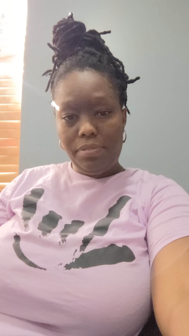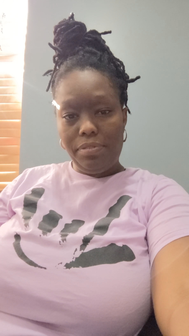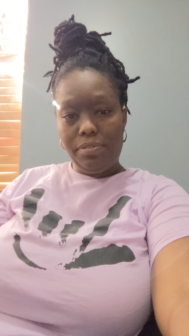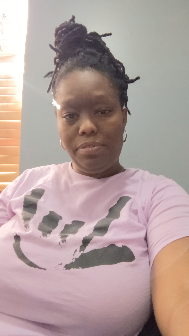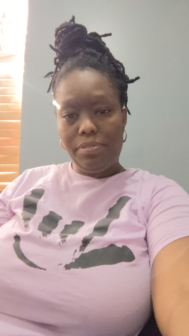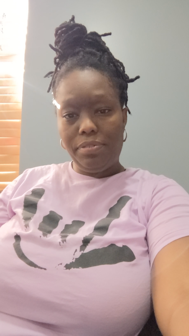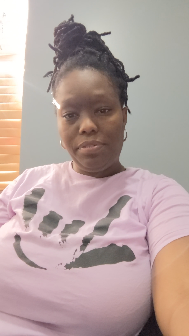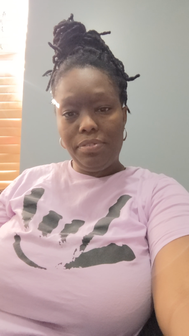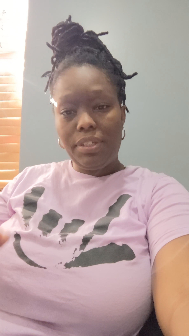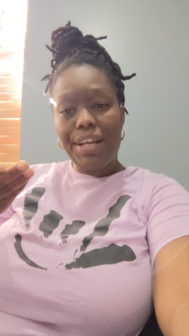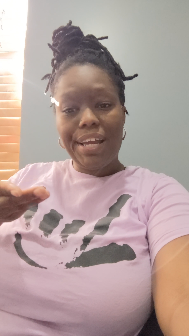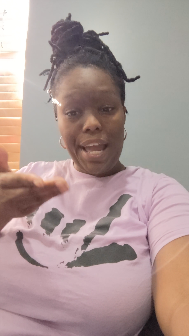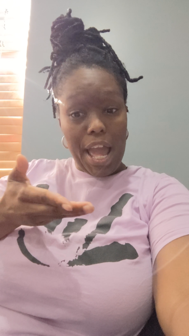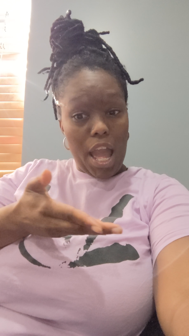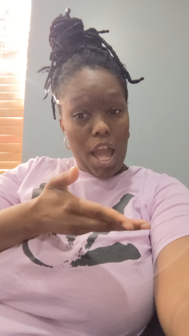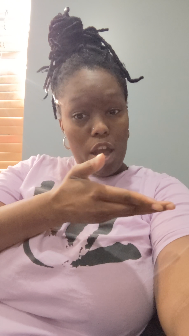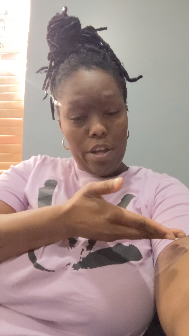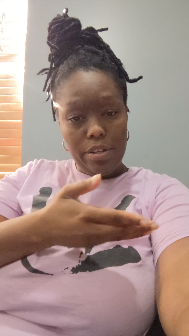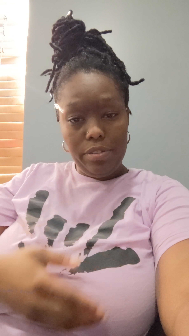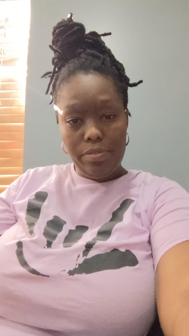carry